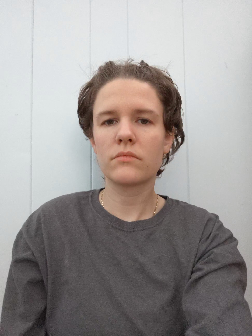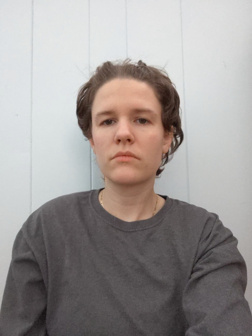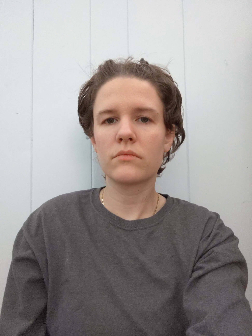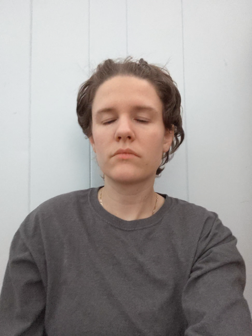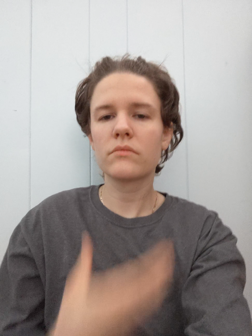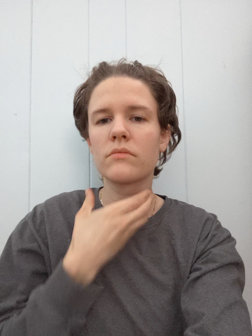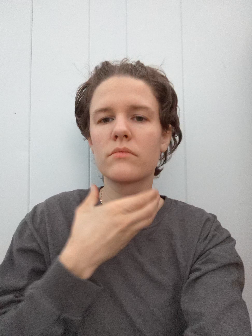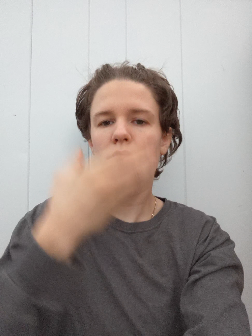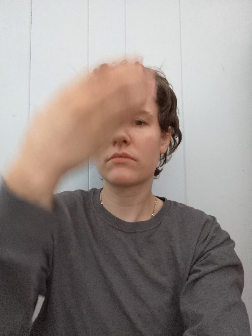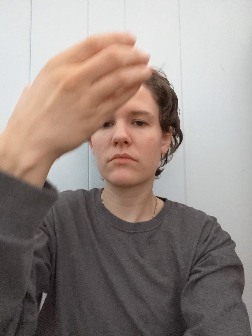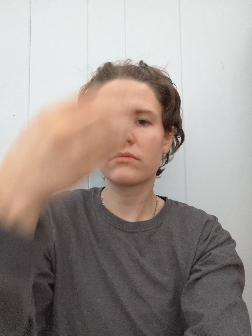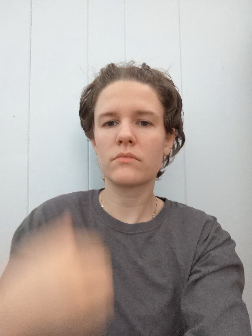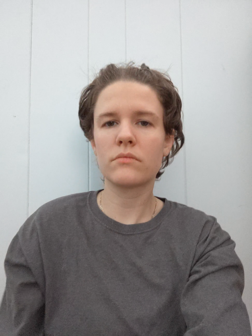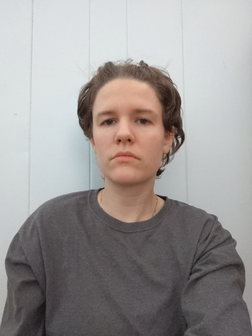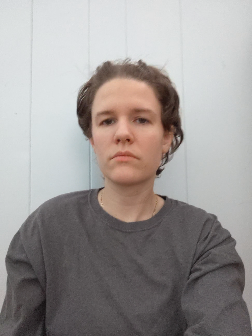giraffe